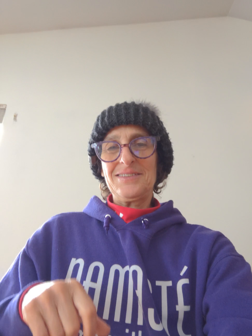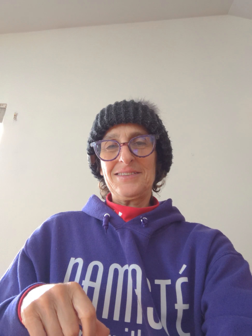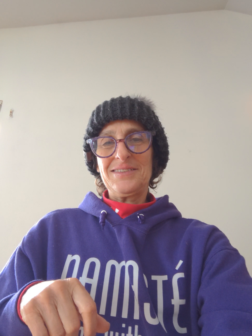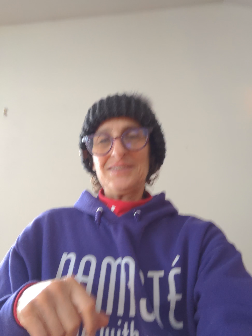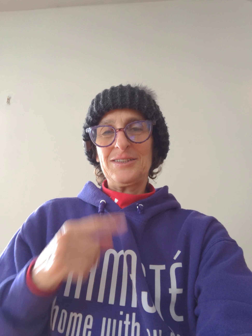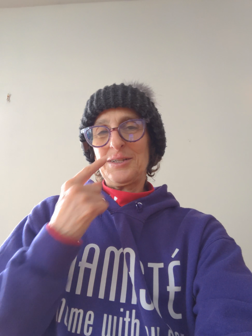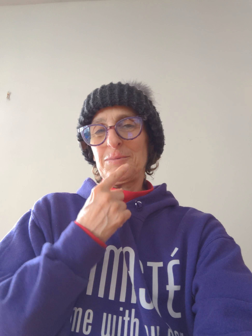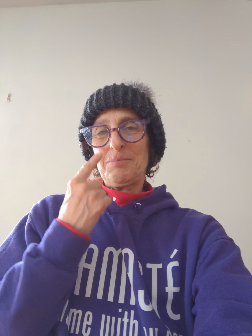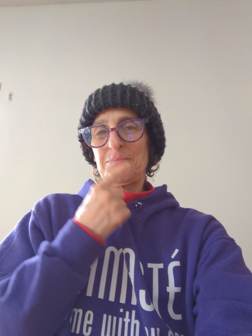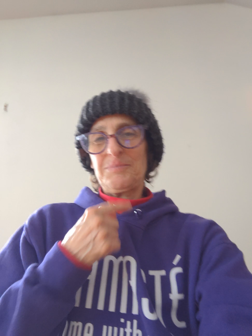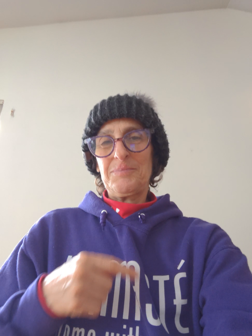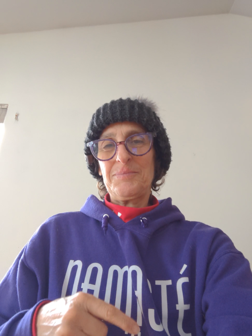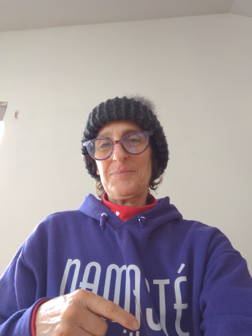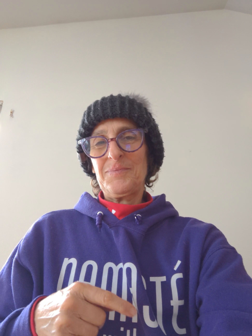lips